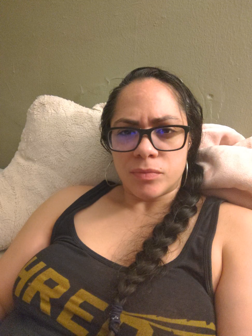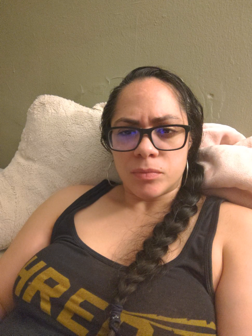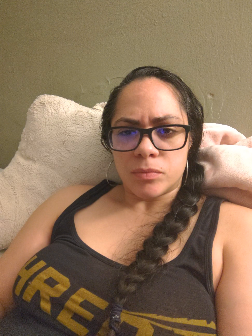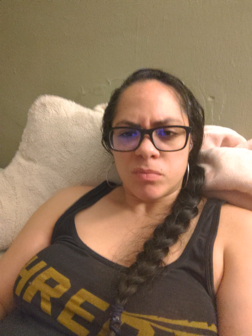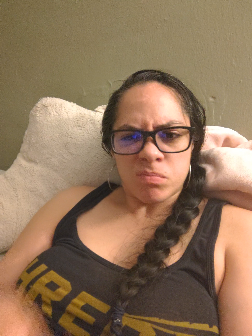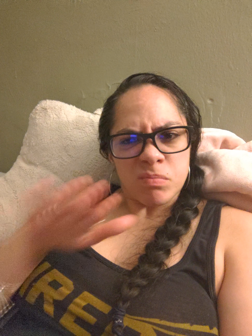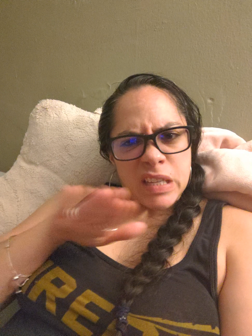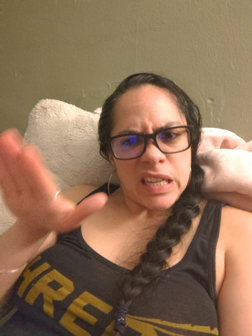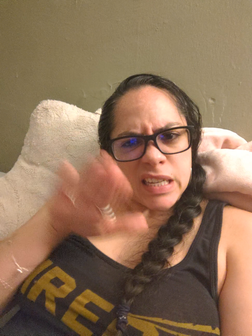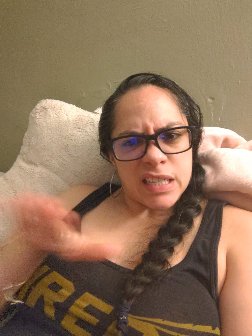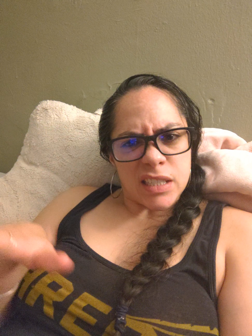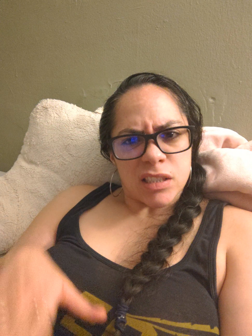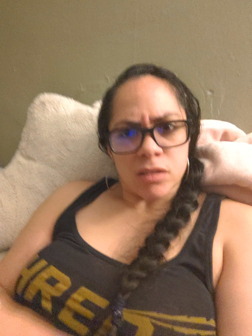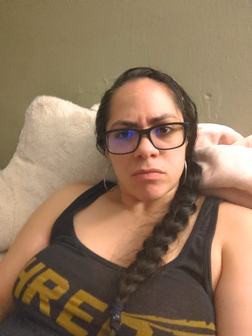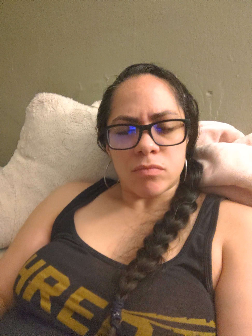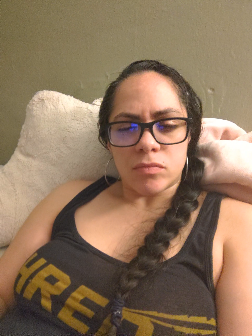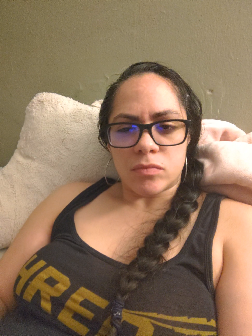clean